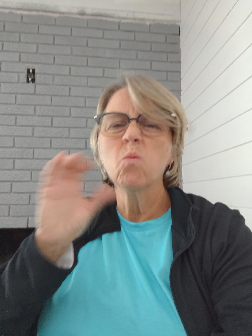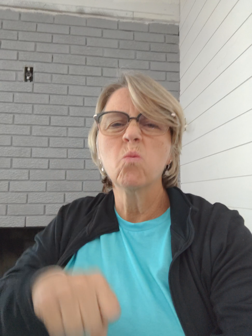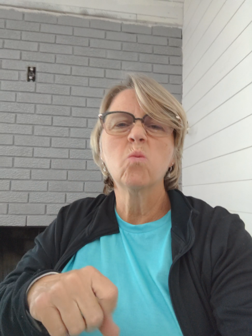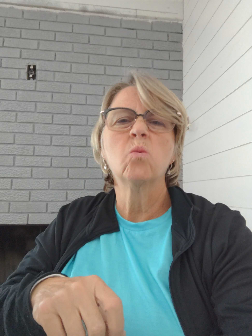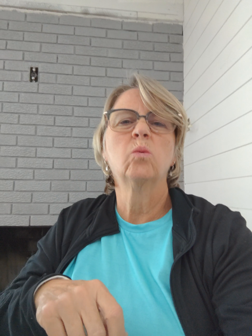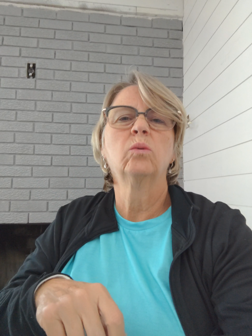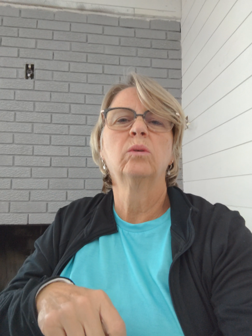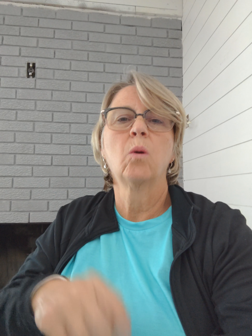old